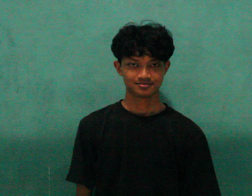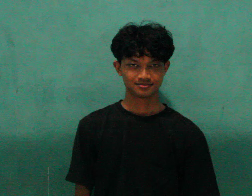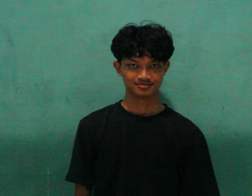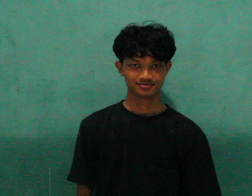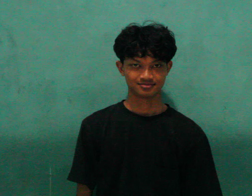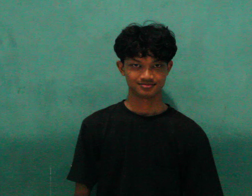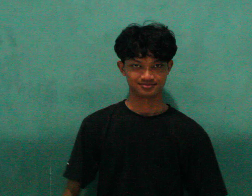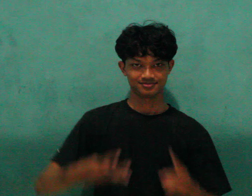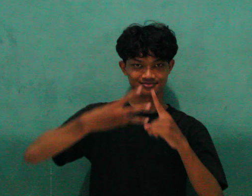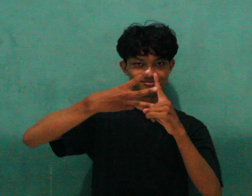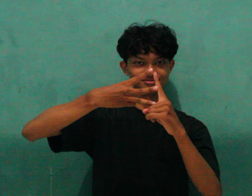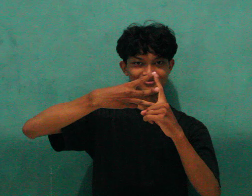B